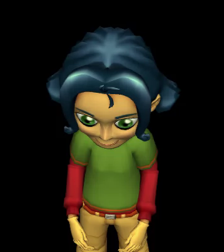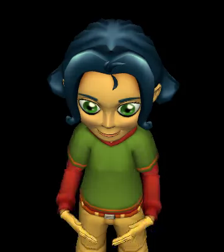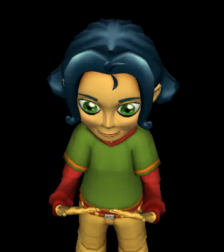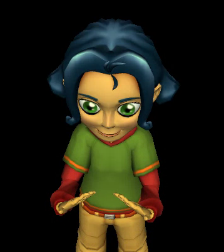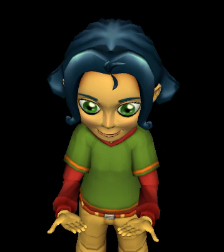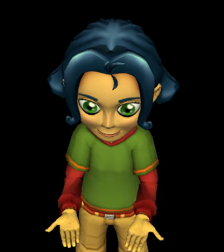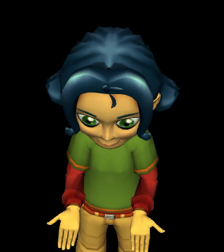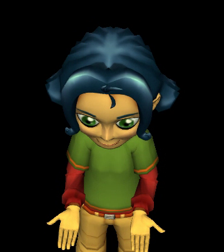لذا